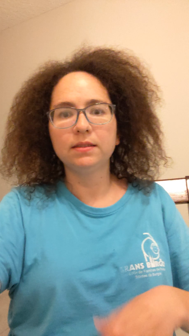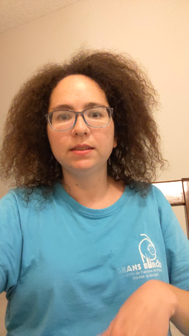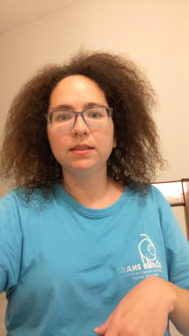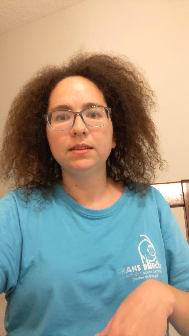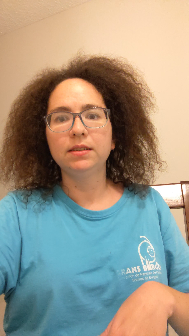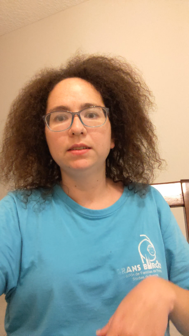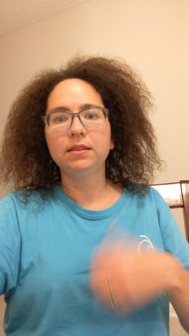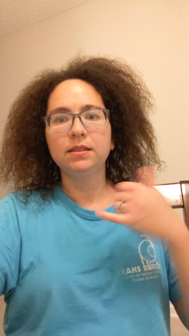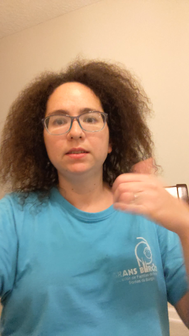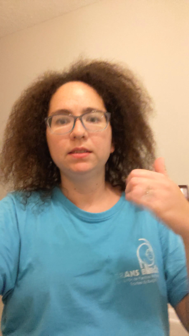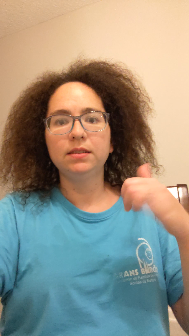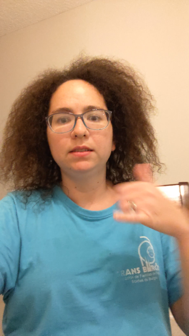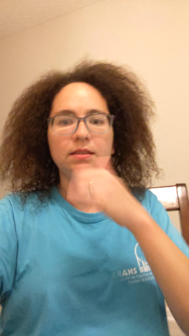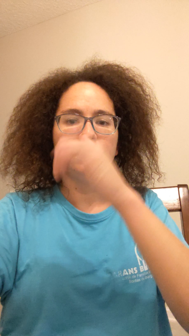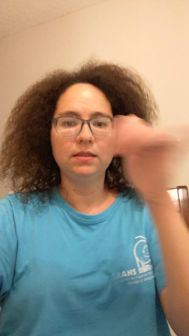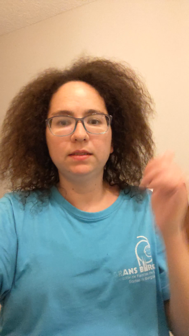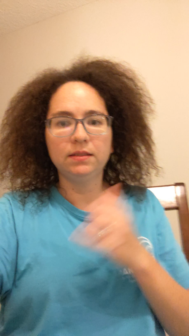play